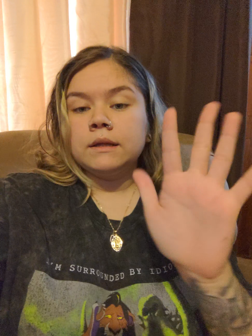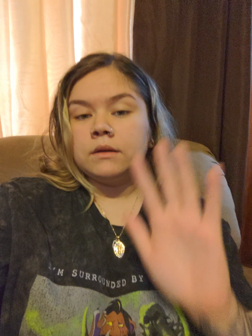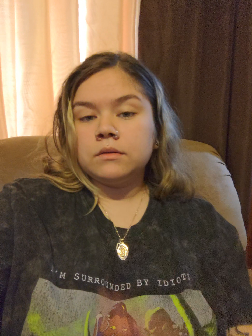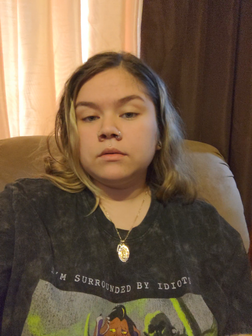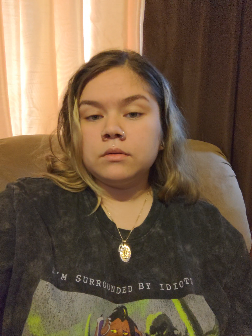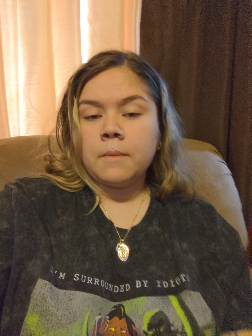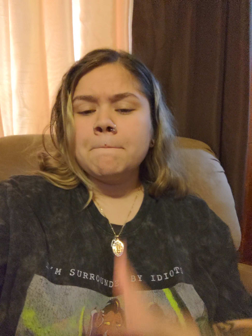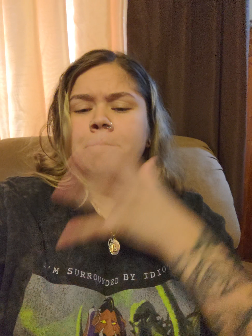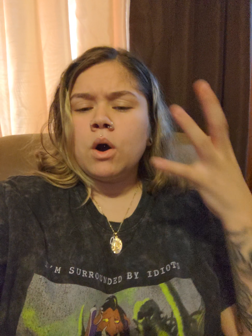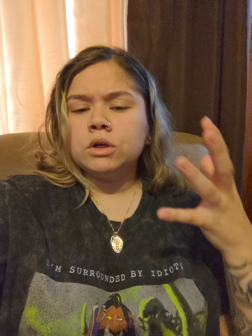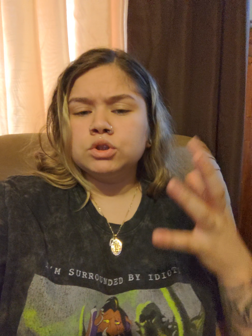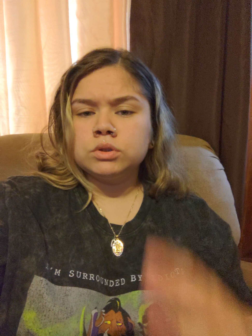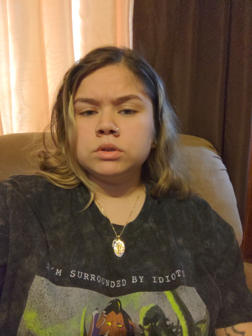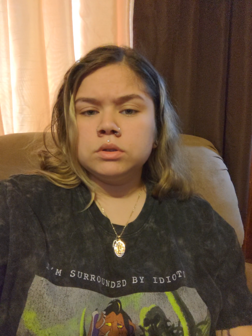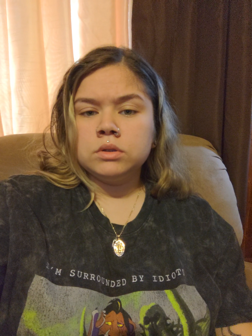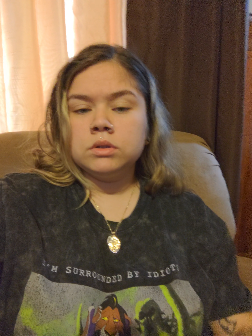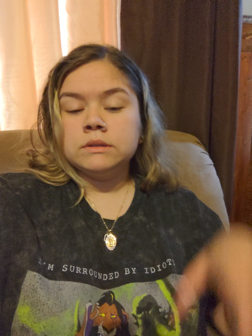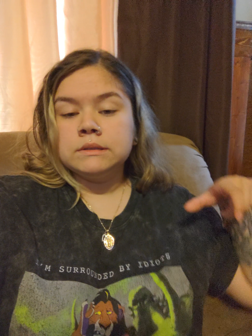much